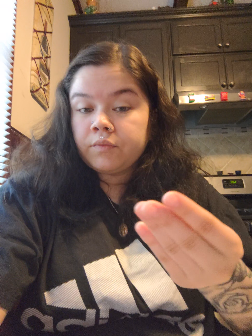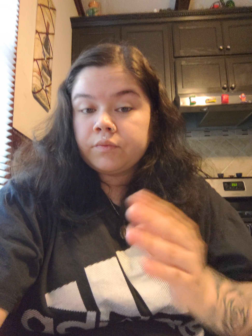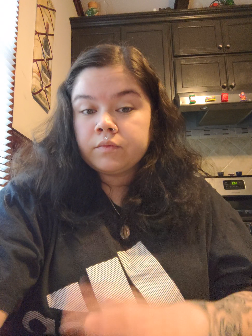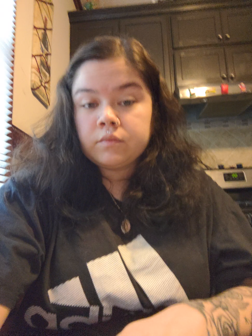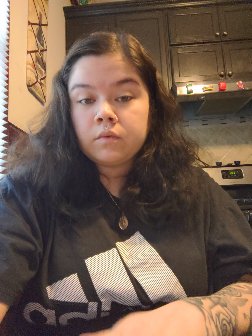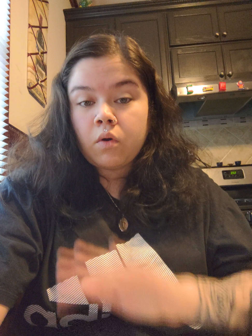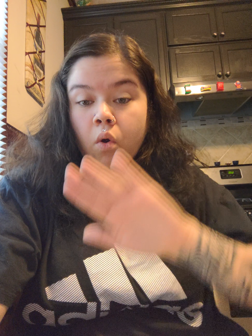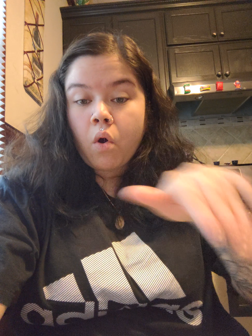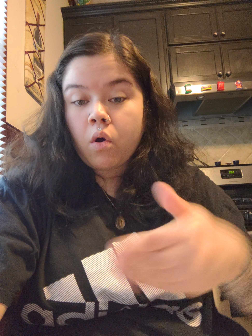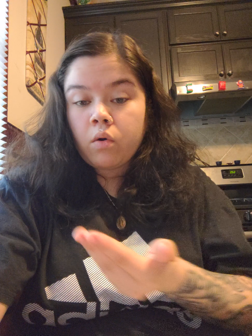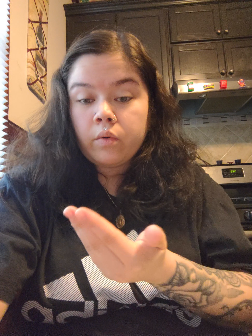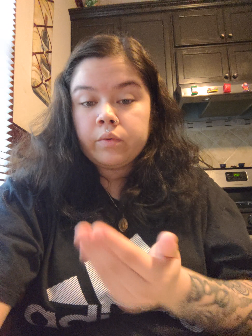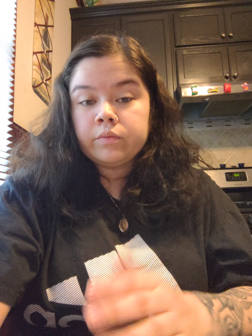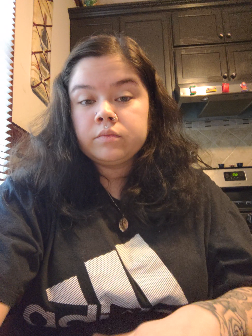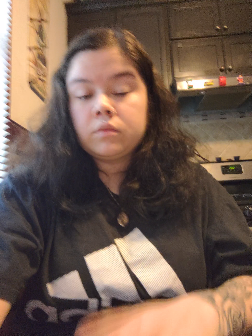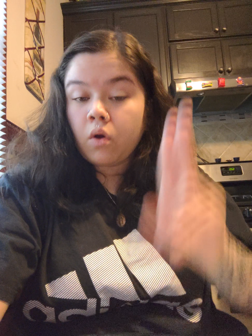all